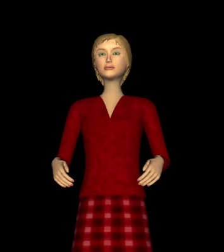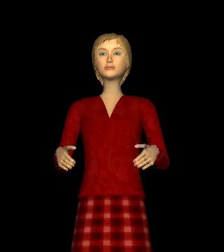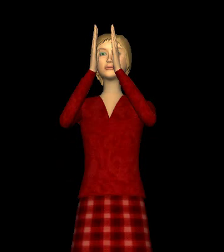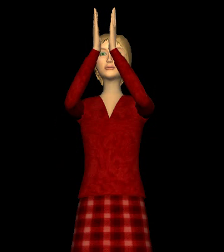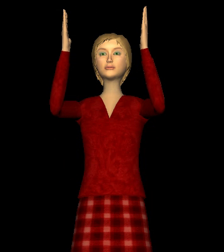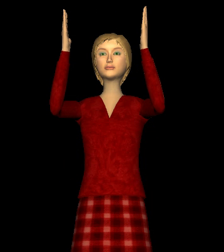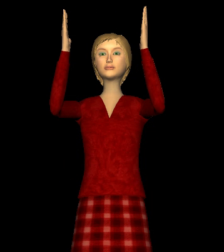مكتبة